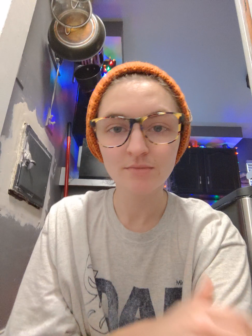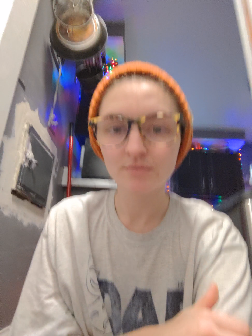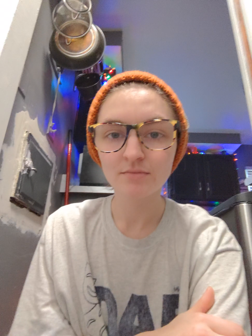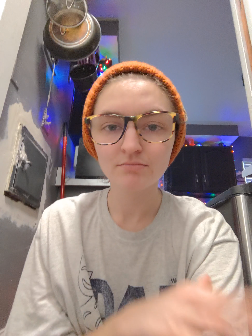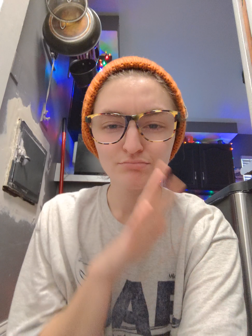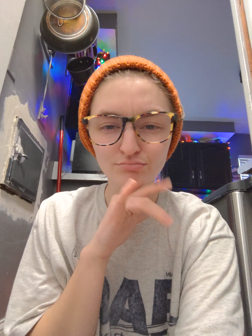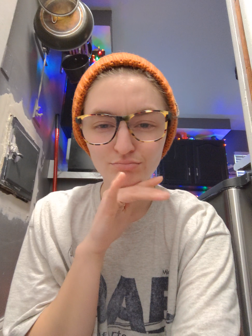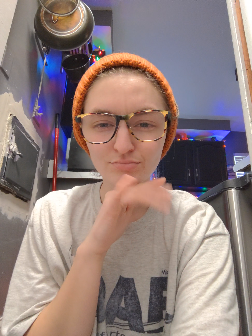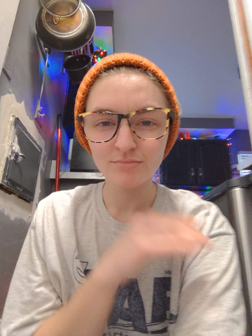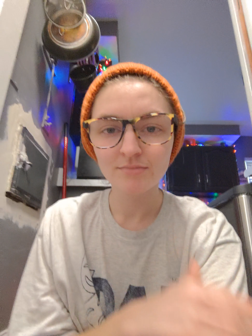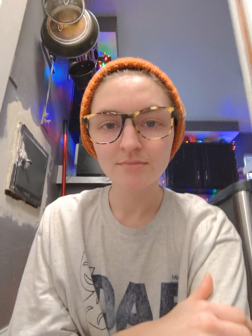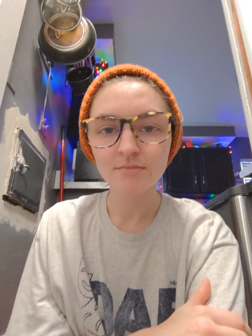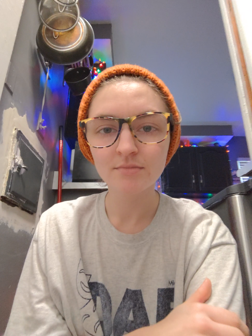dirty